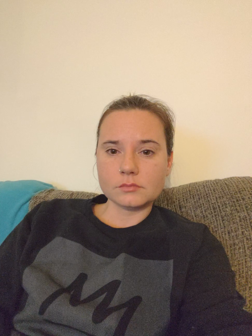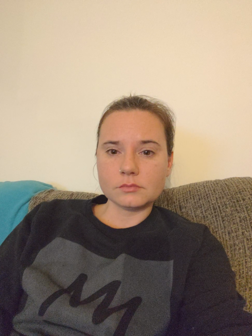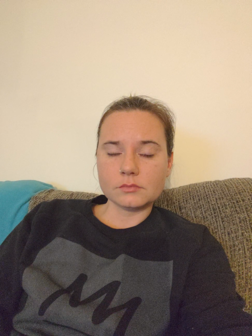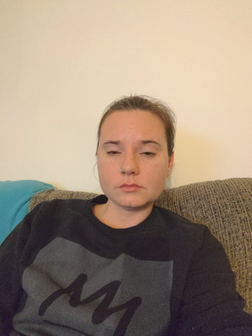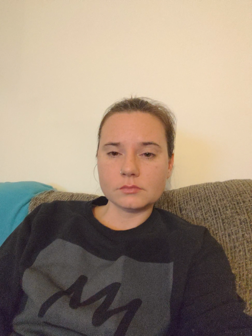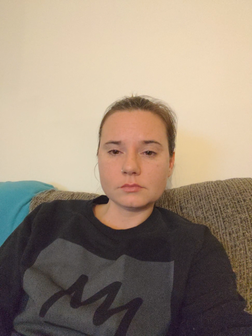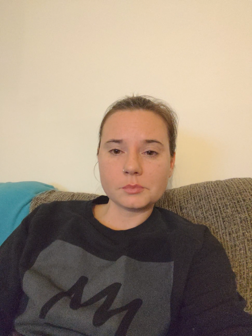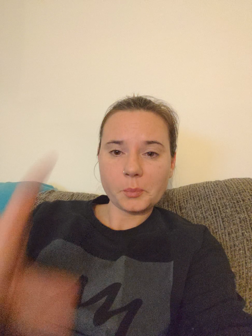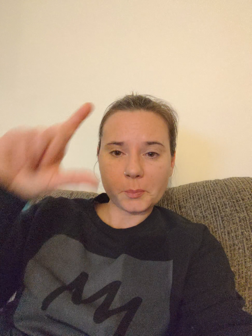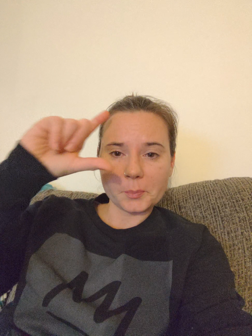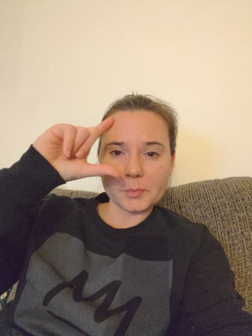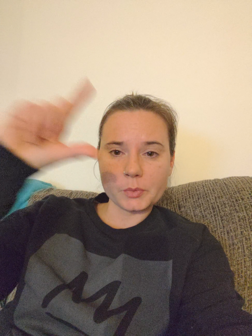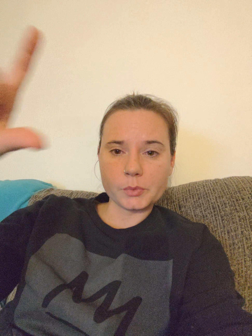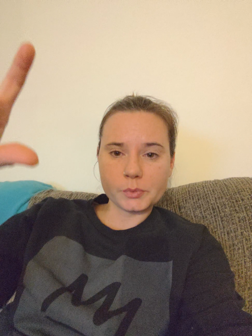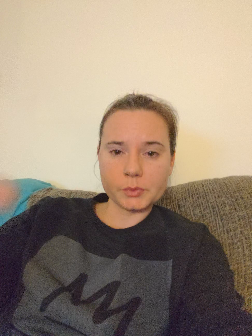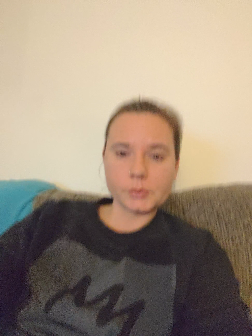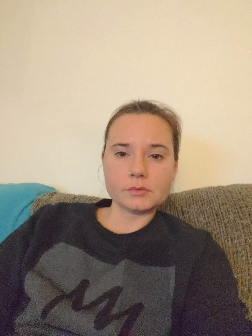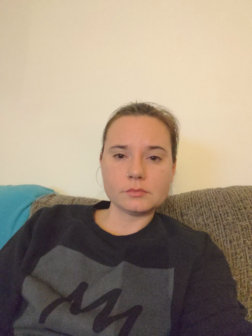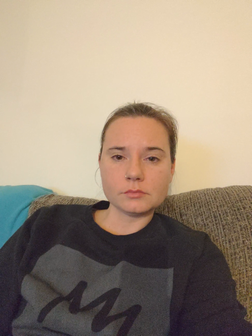moon